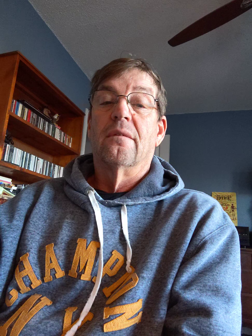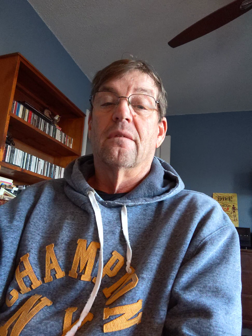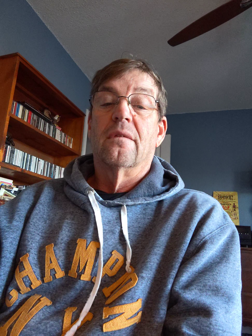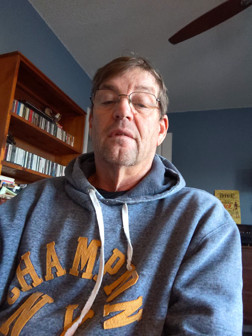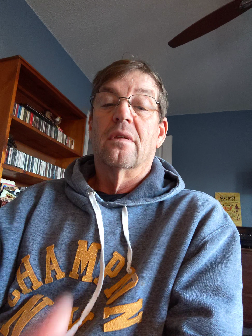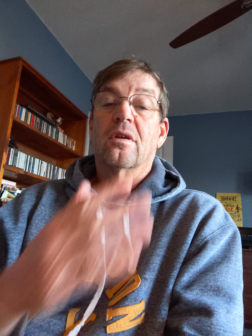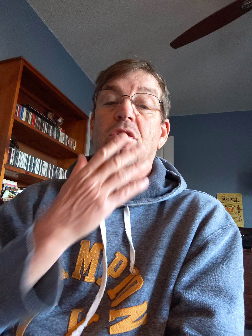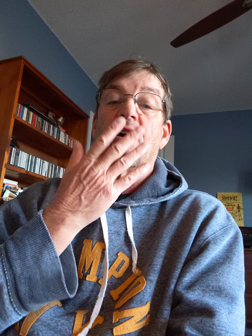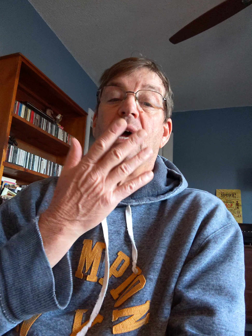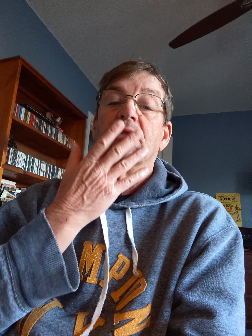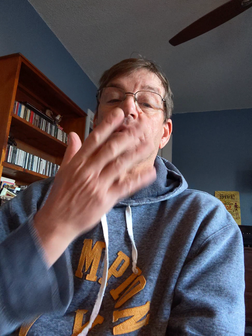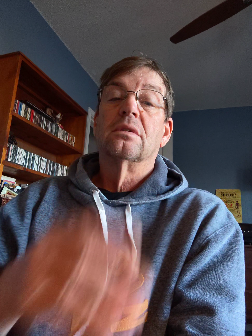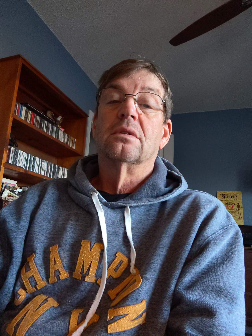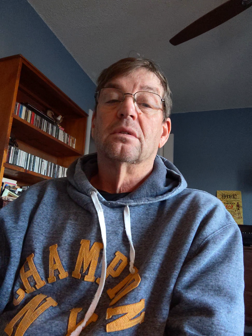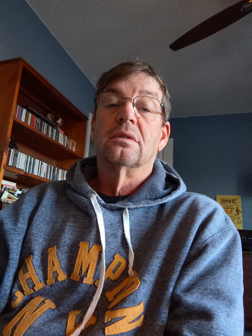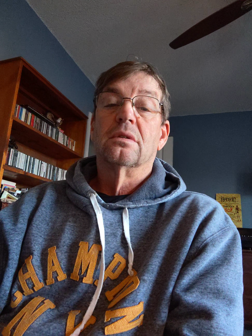grass